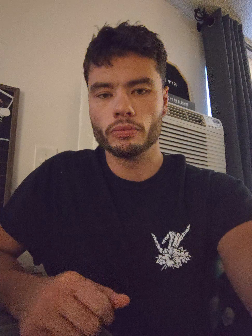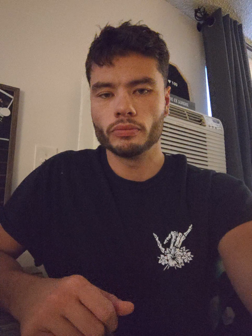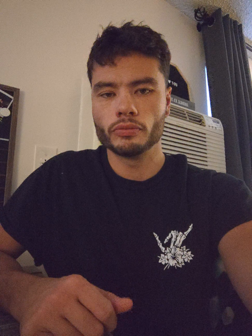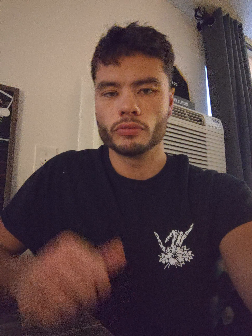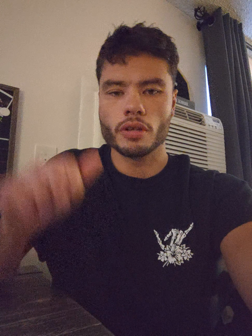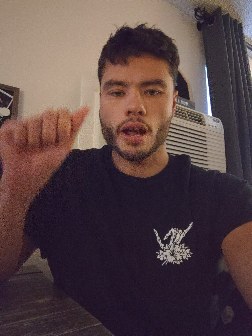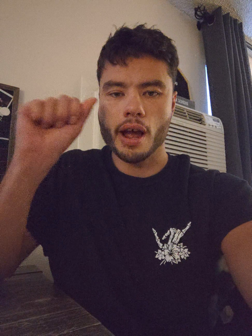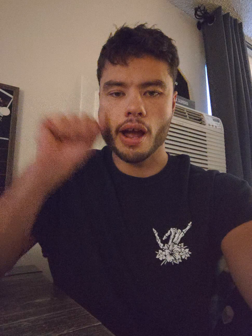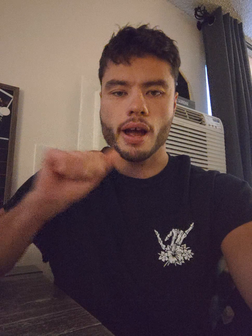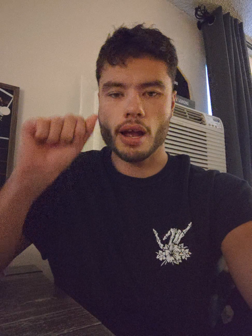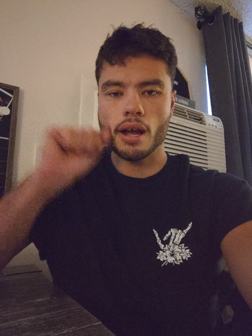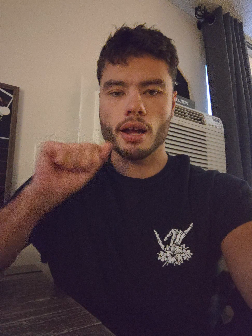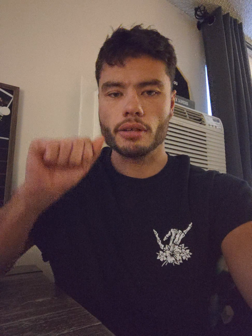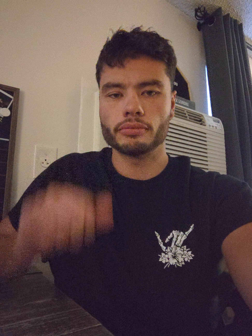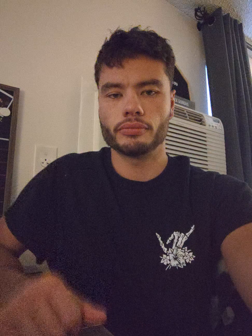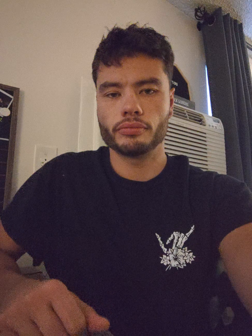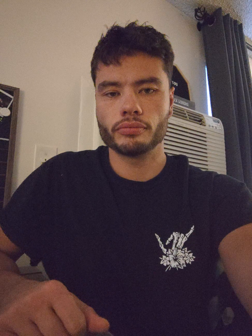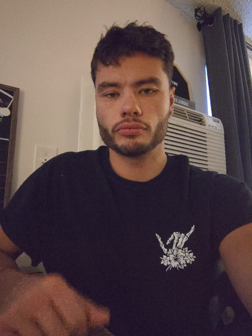aunt